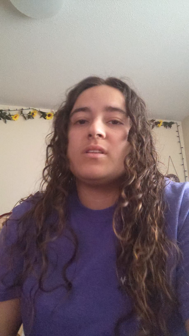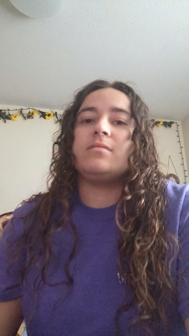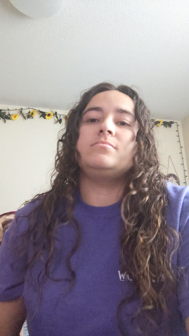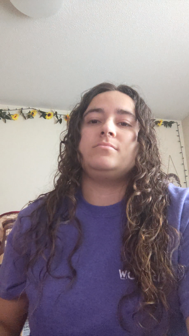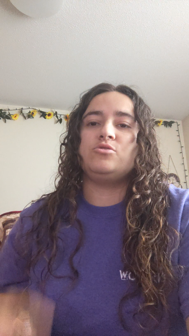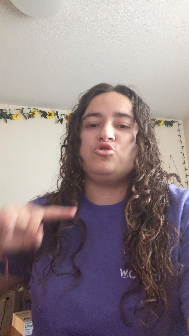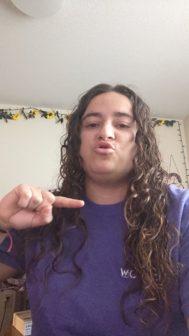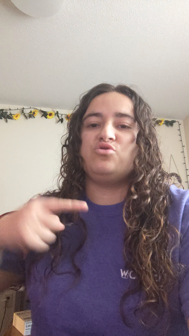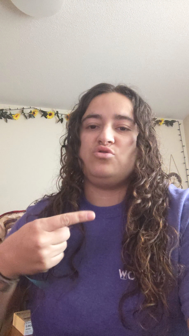hurt